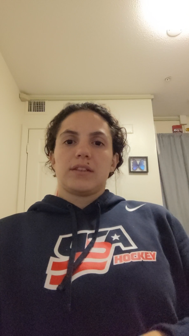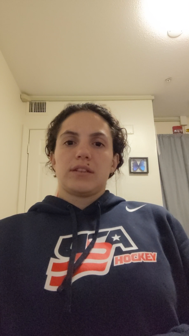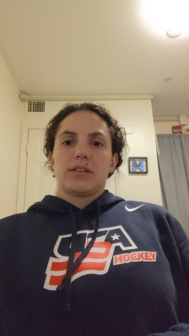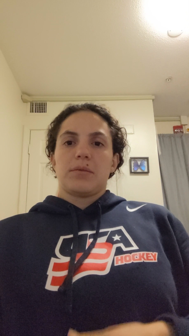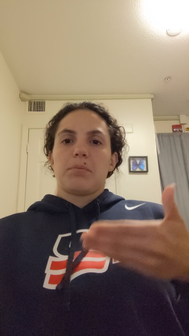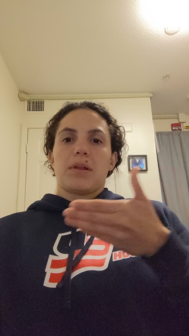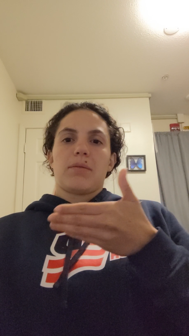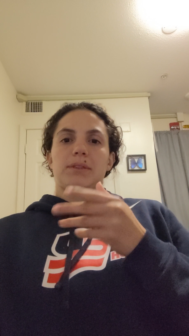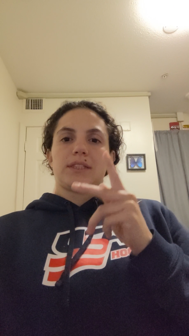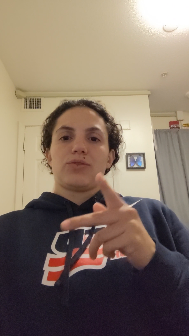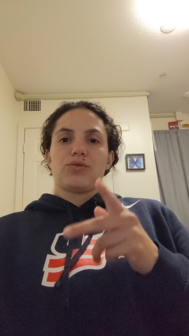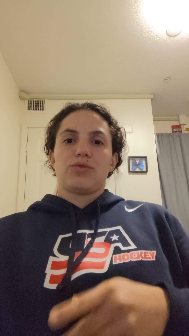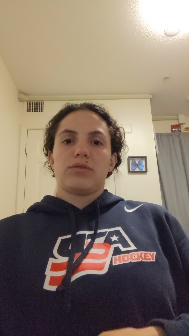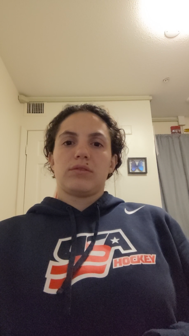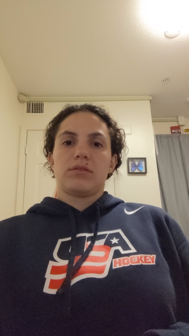babysitter